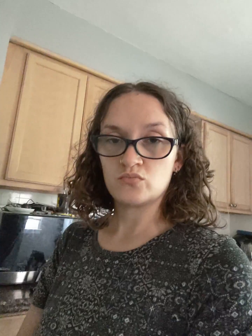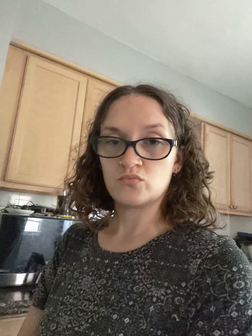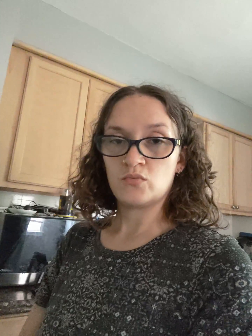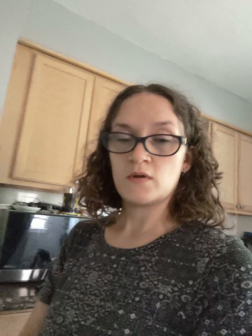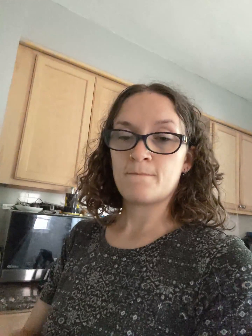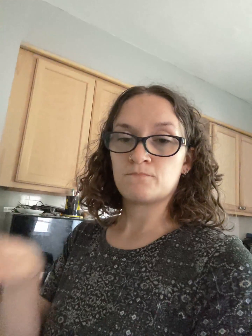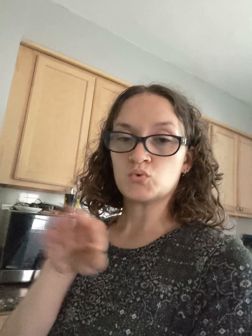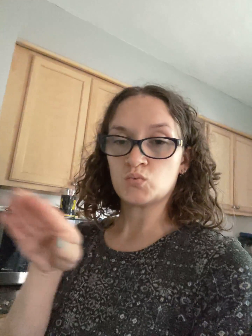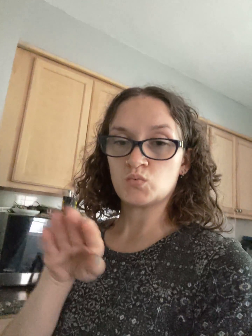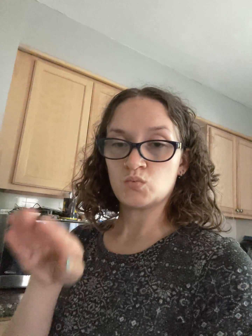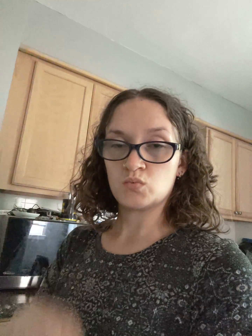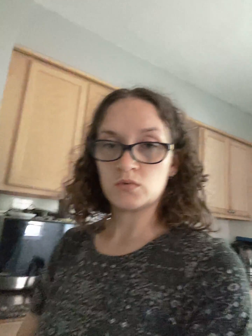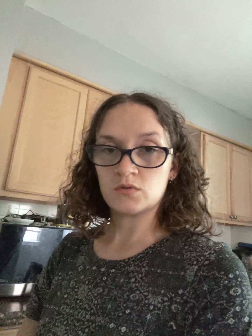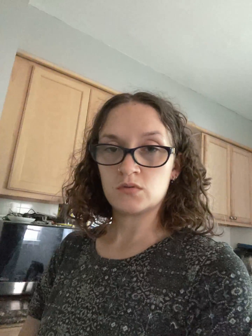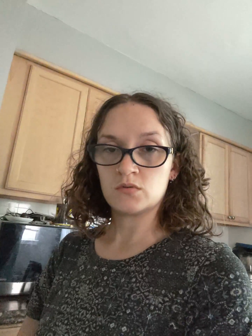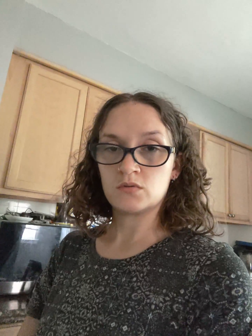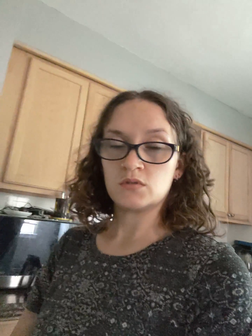boots